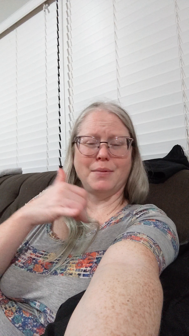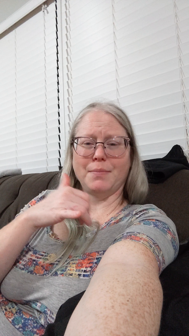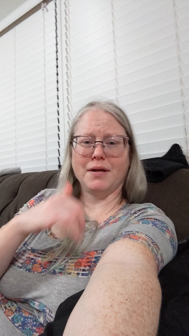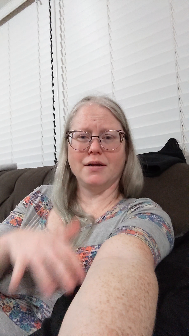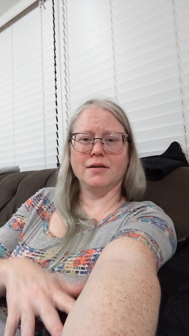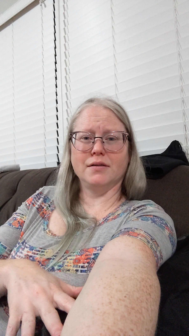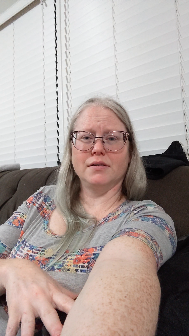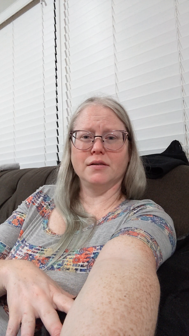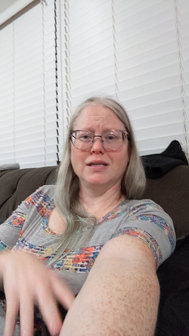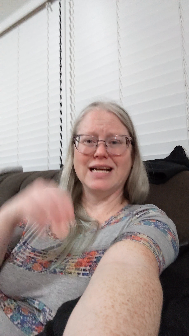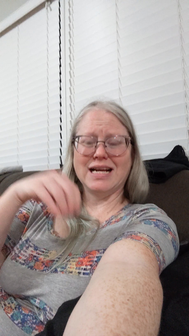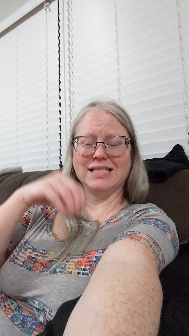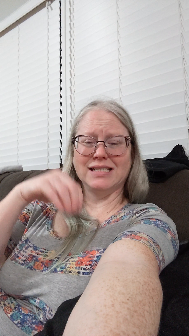inside